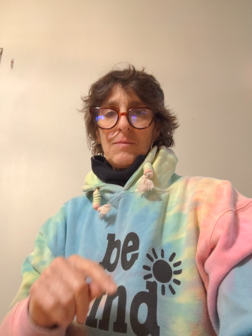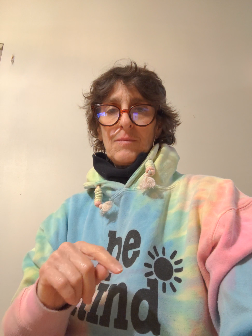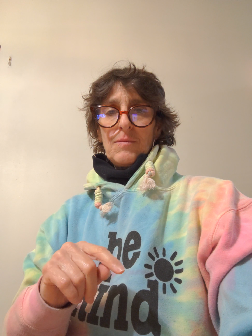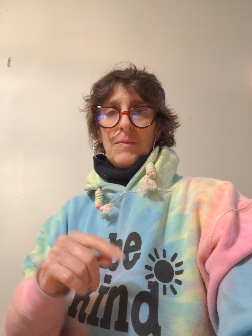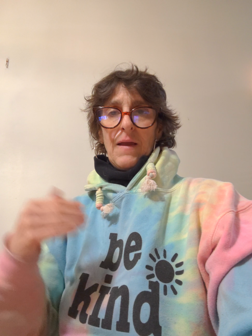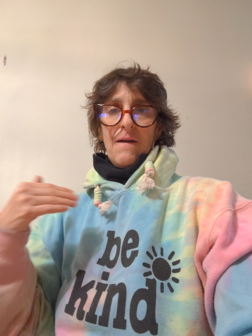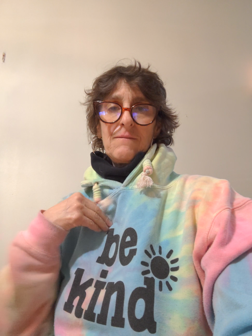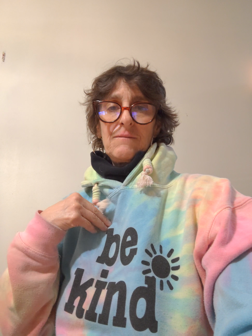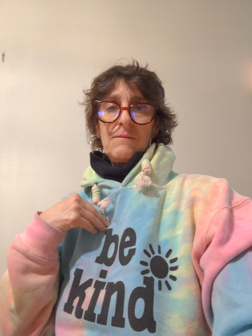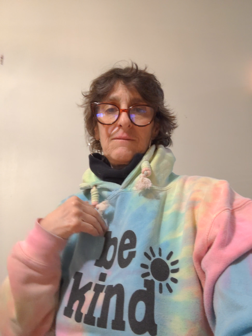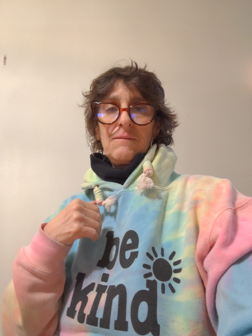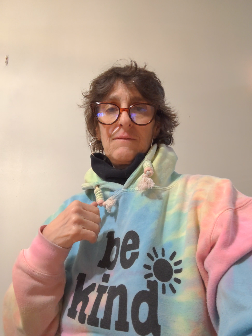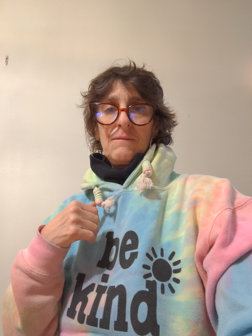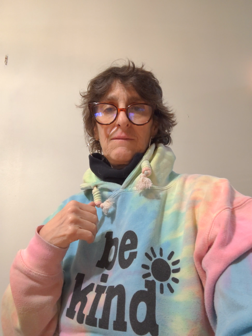have